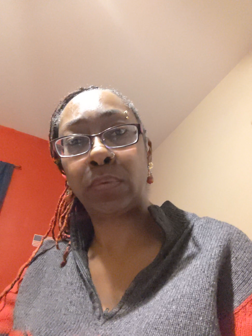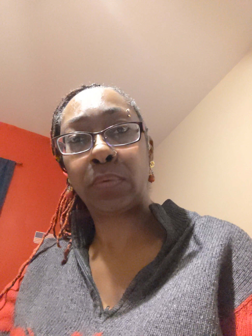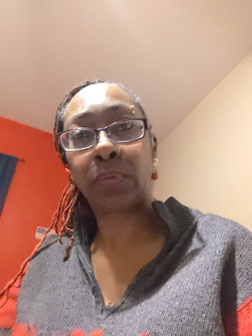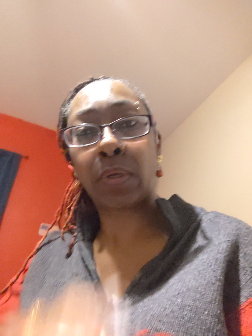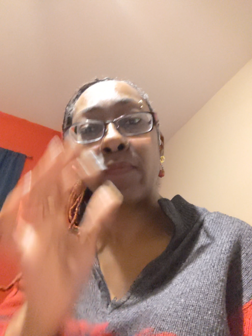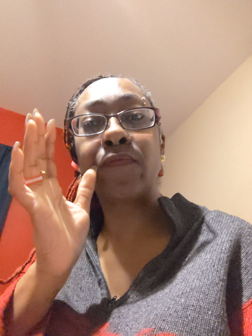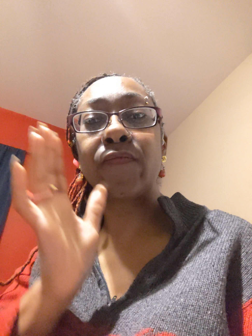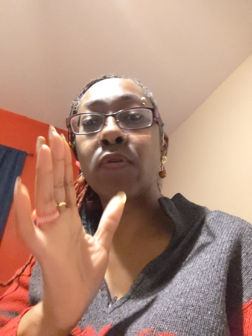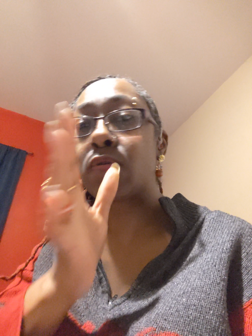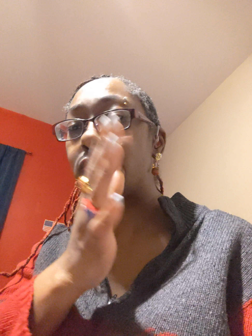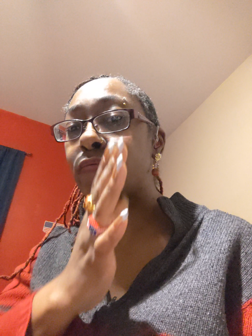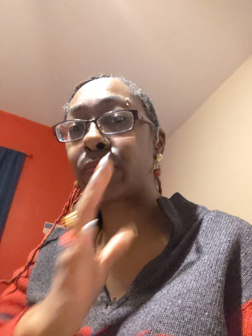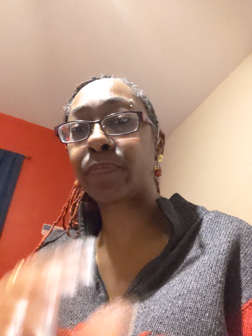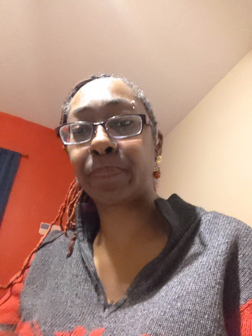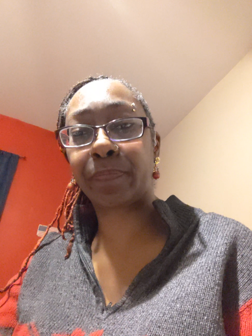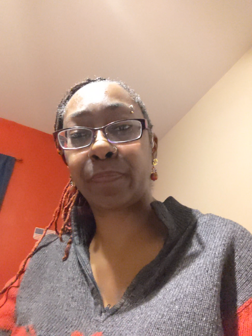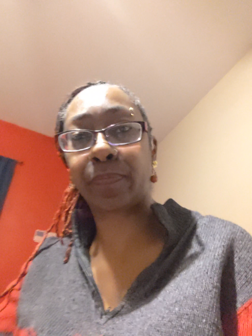farm